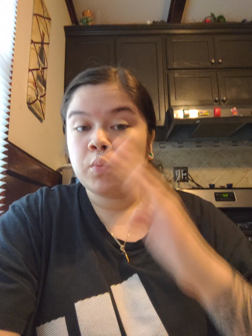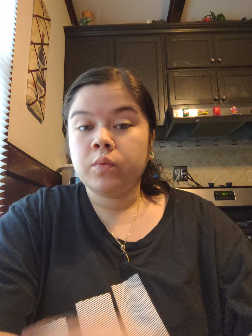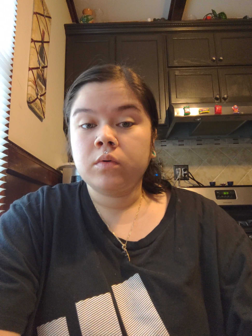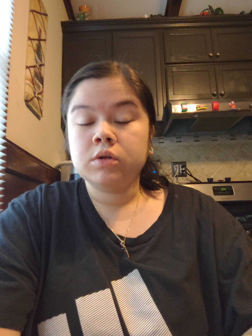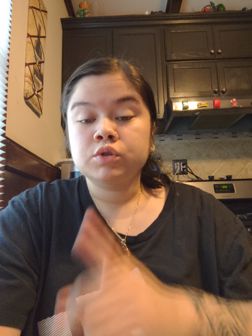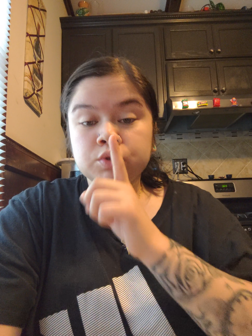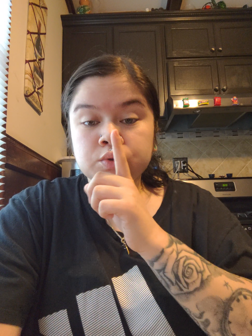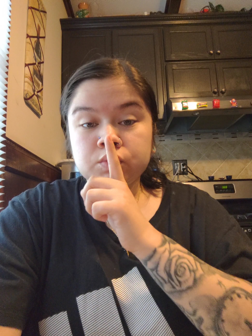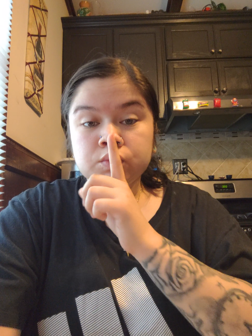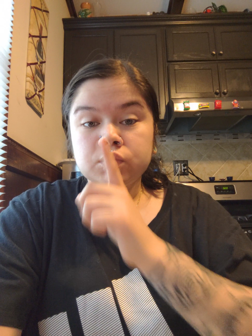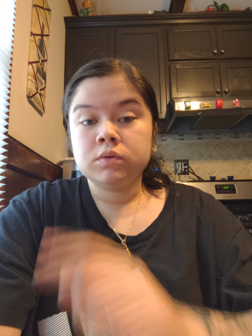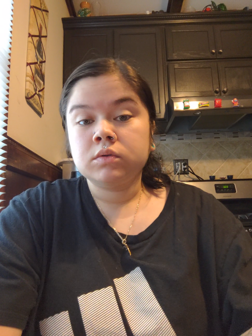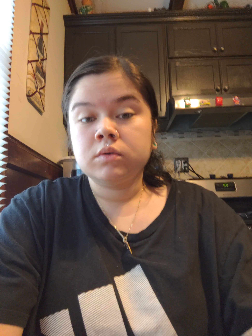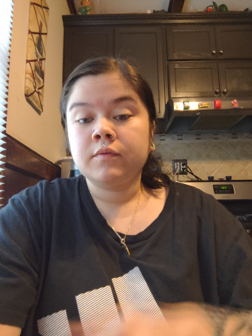shhh